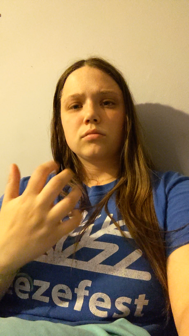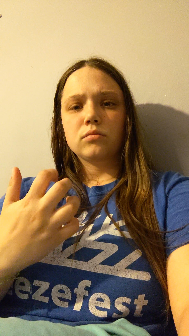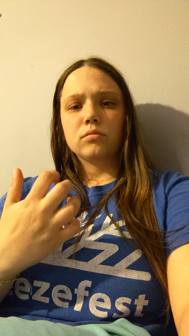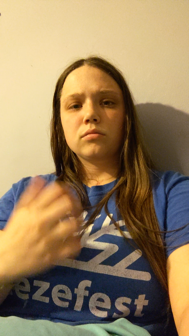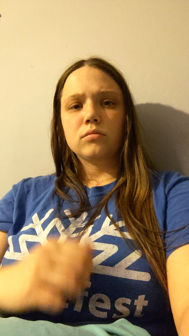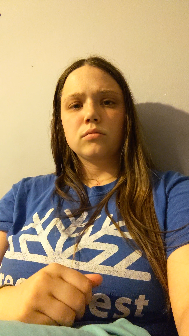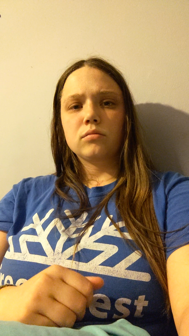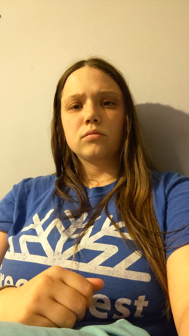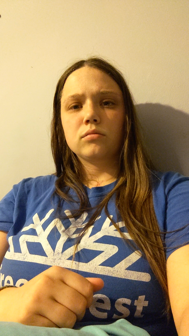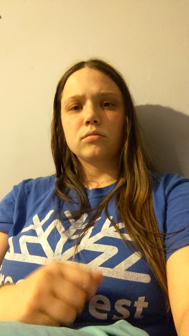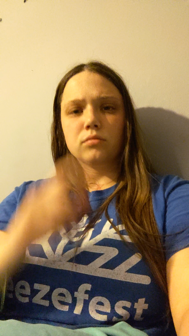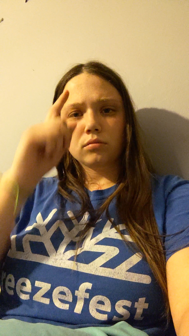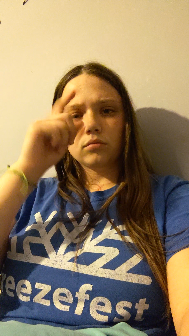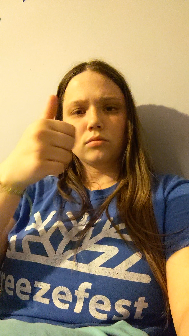dime